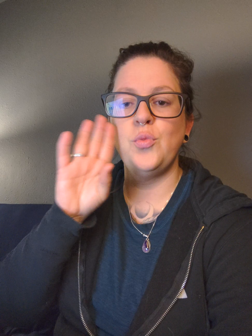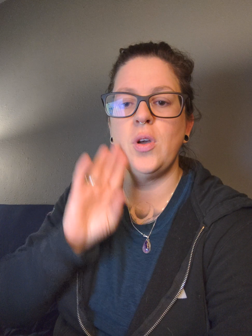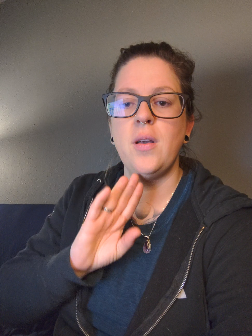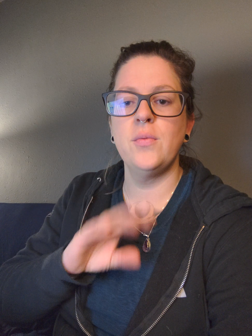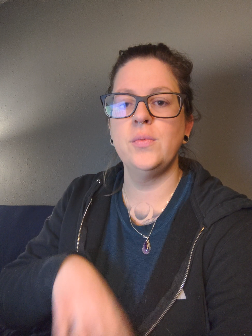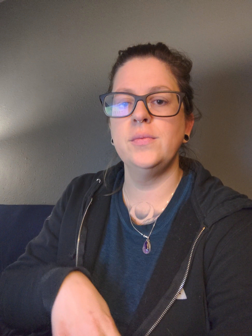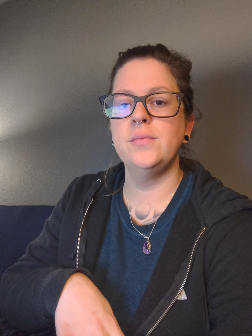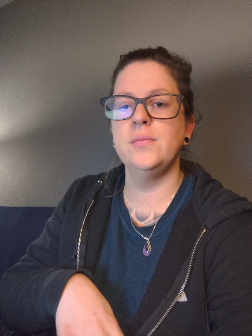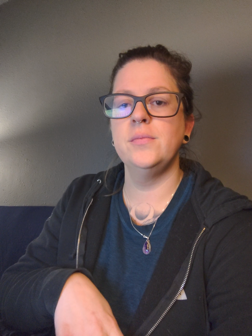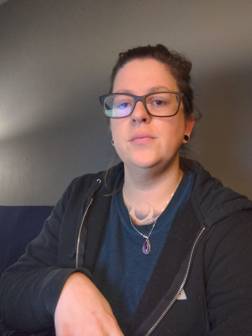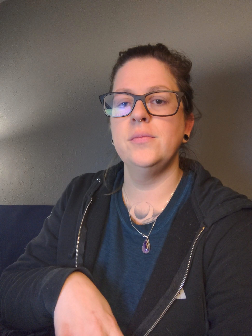brown